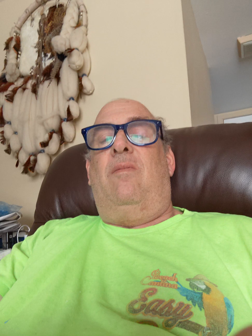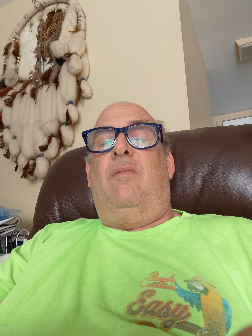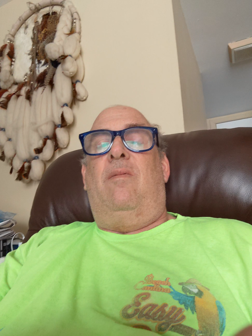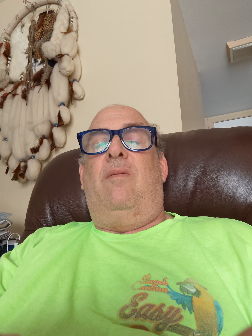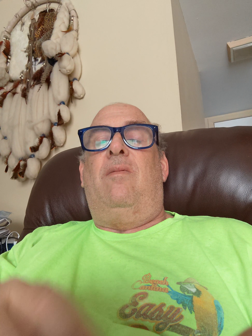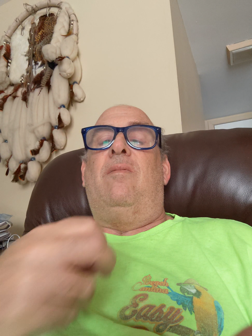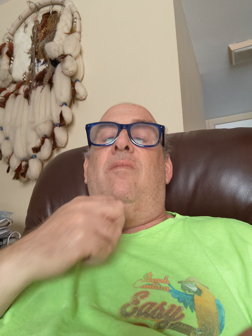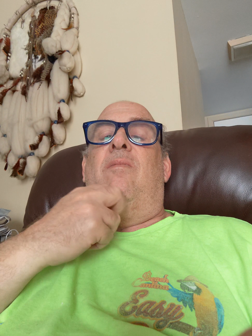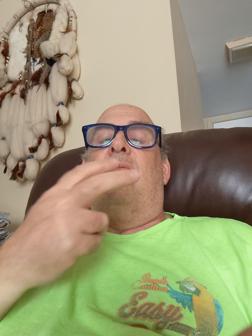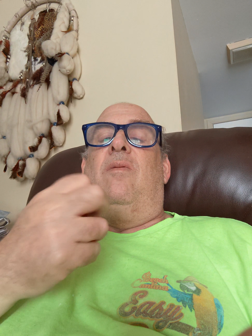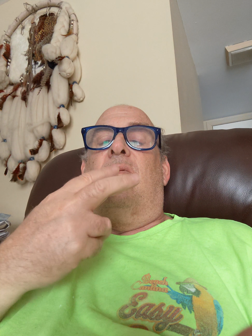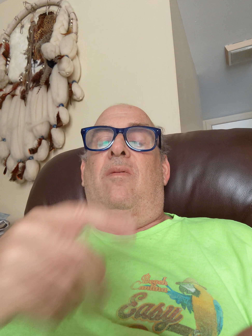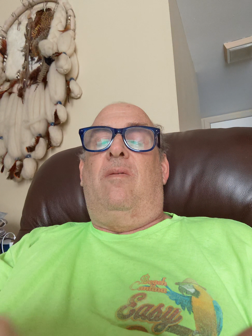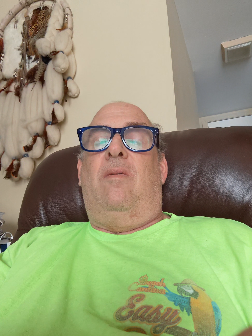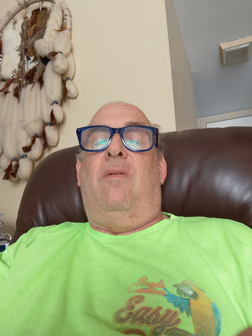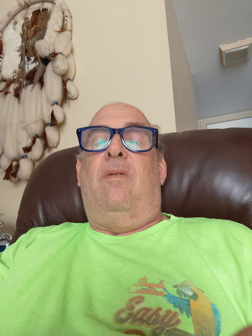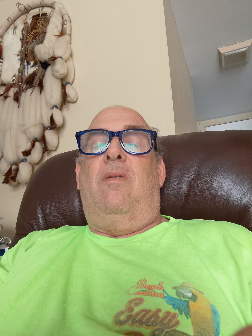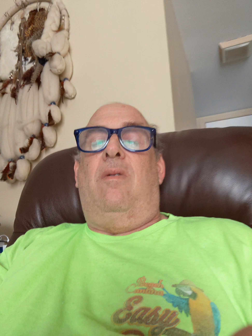frog